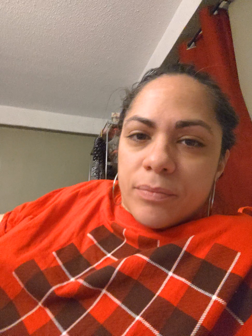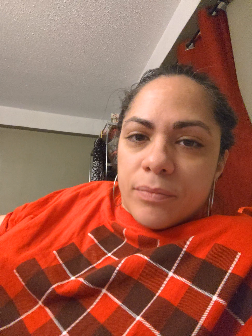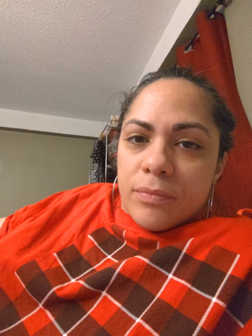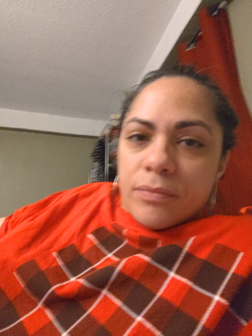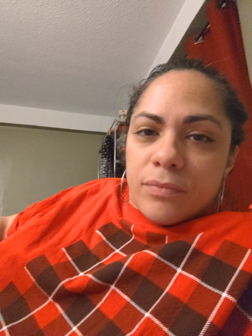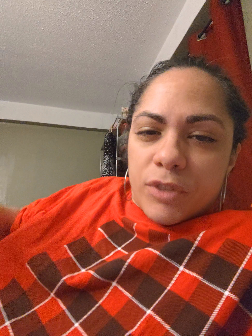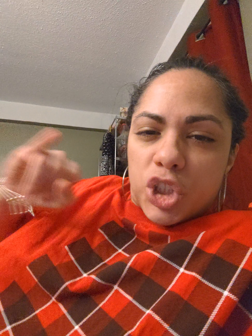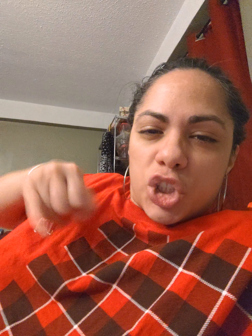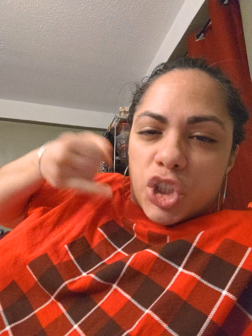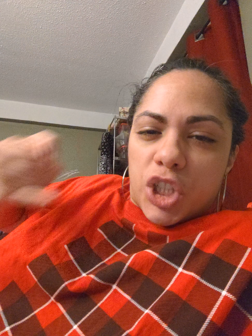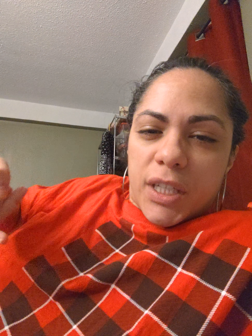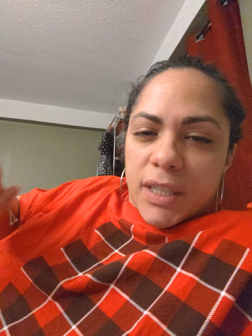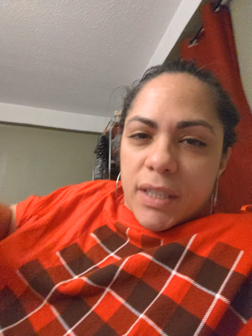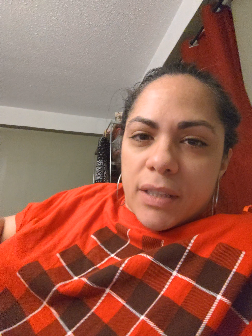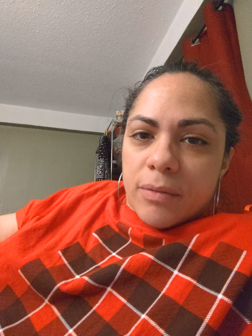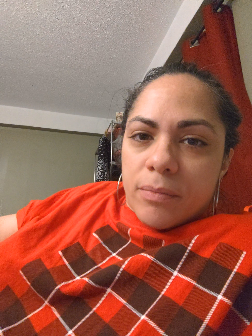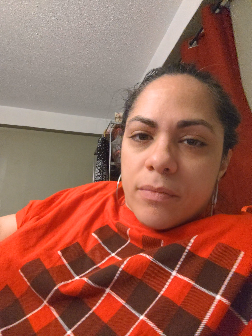jeans